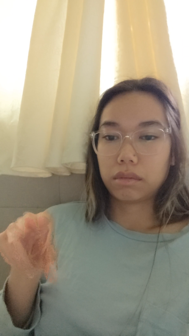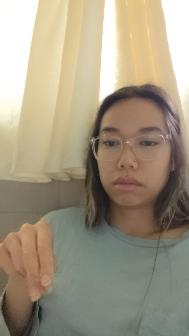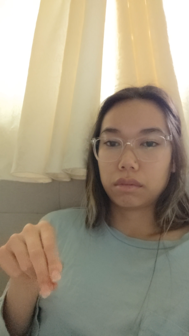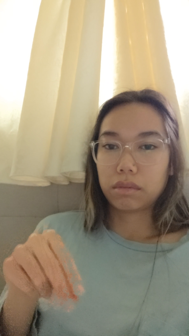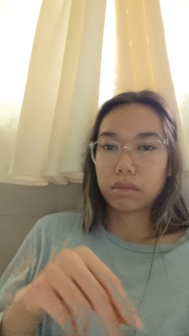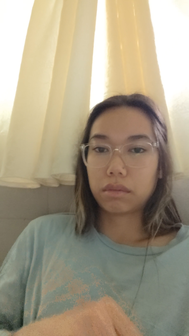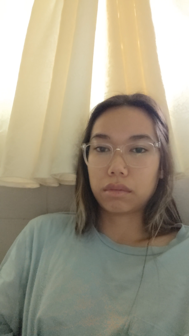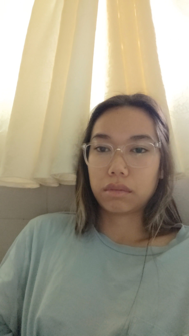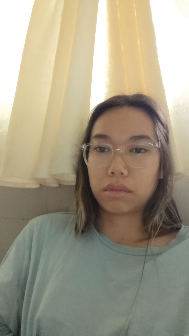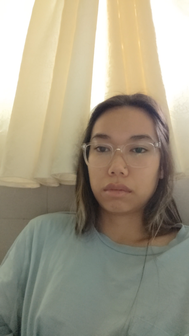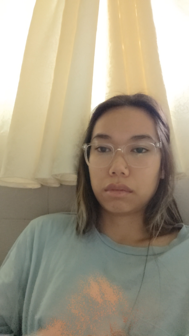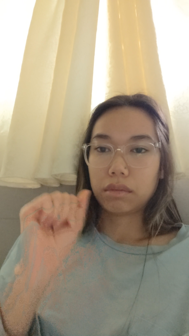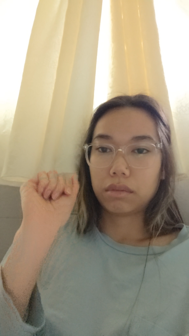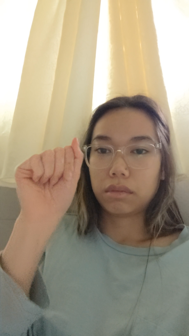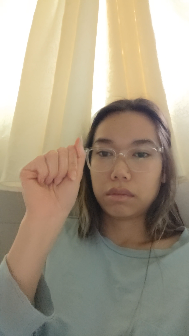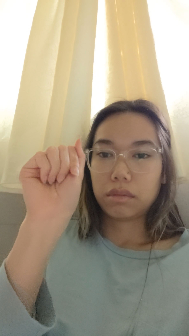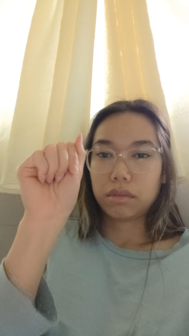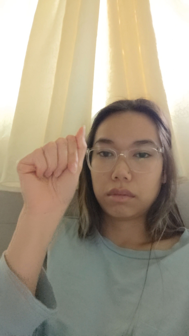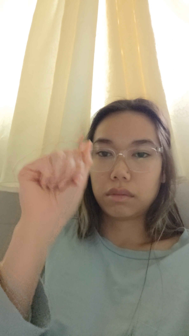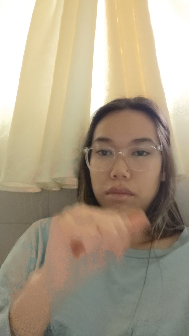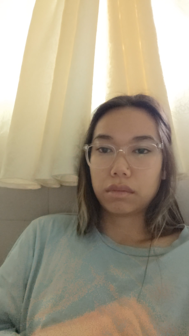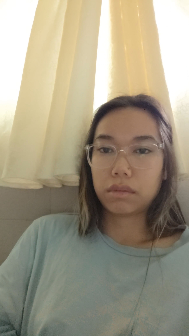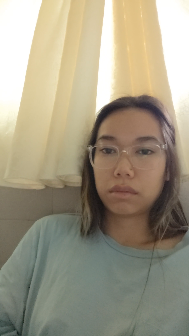knock